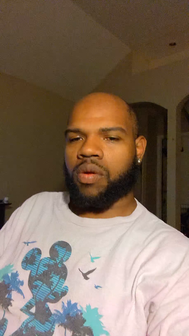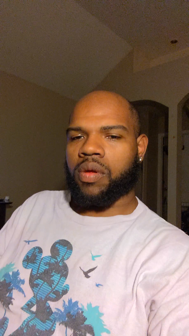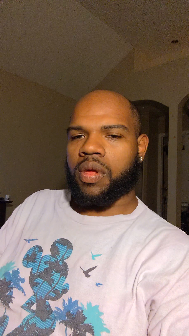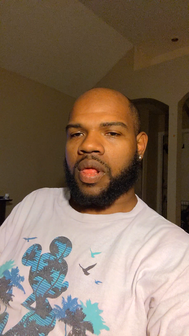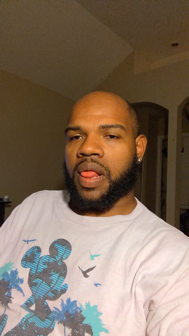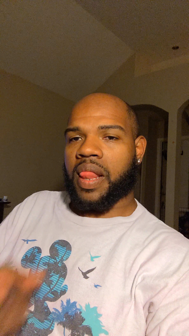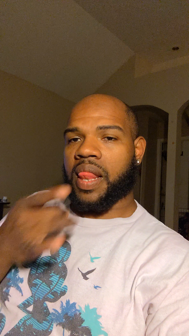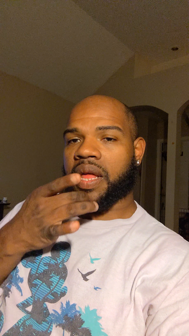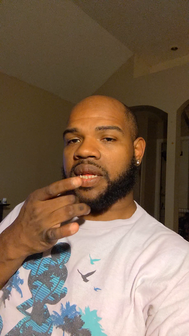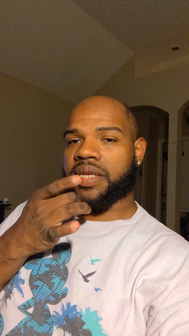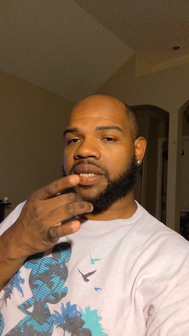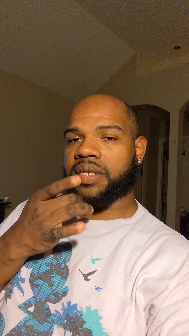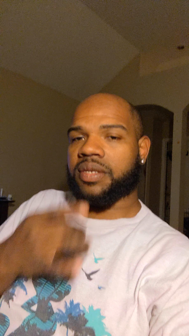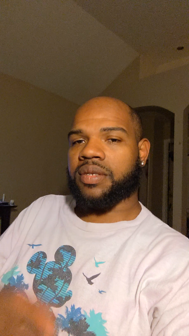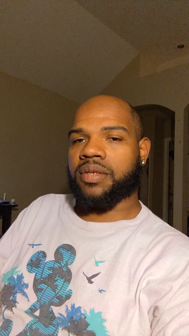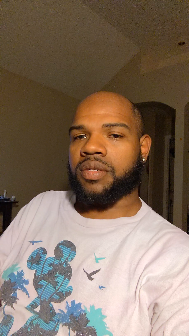light bulb